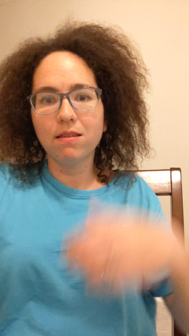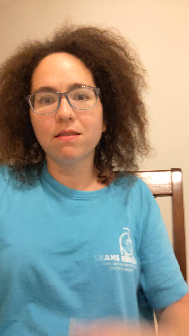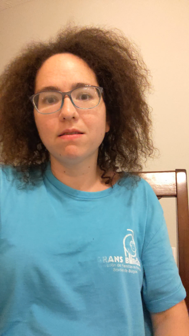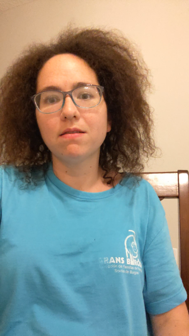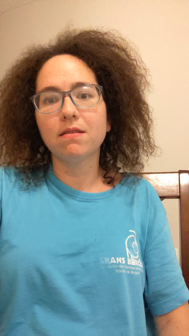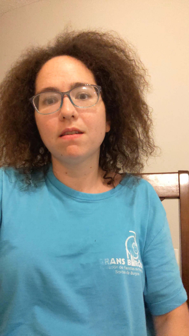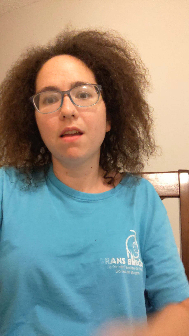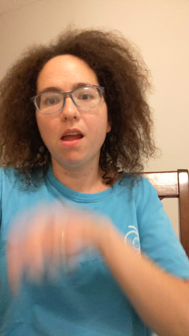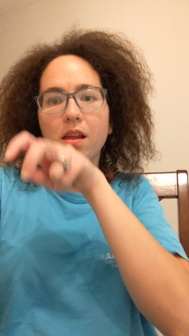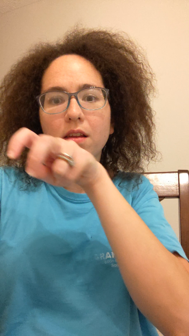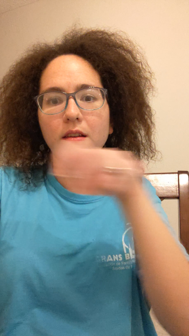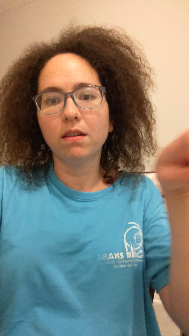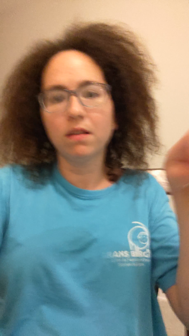bench